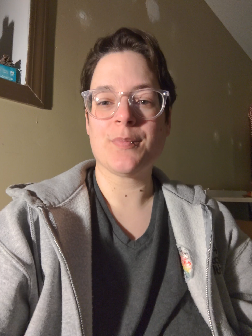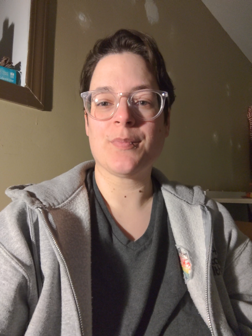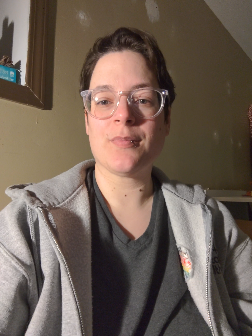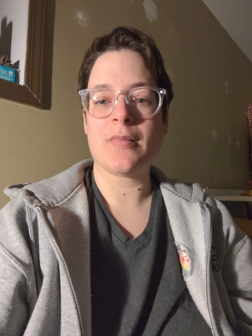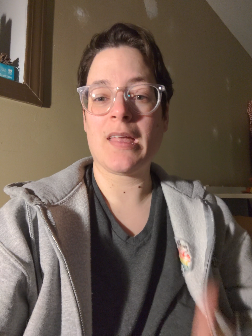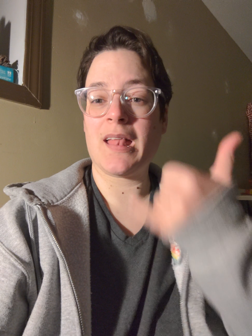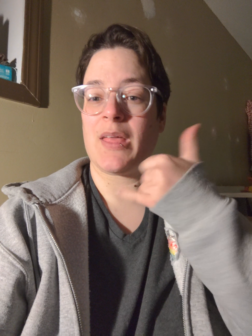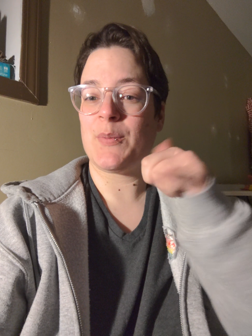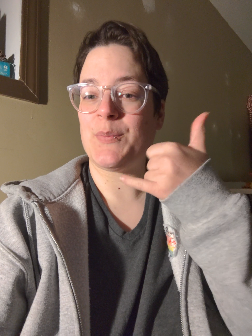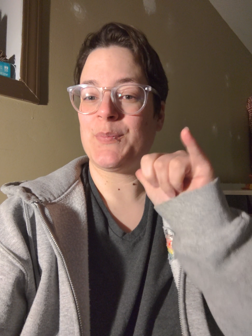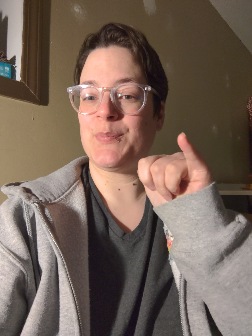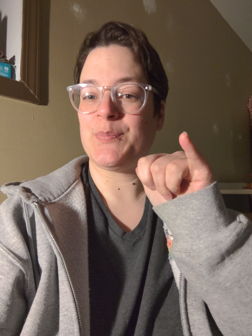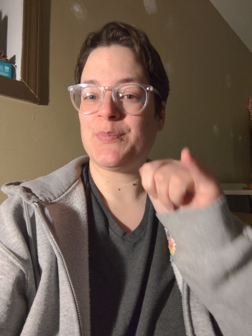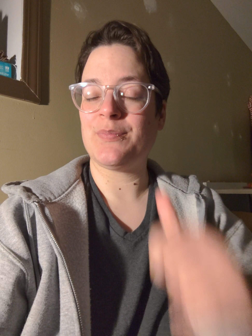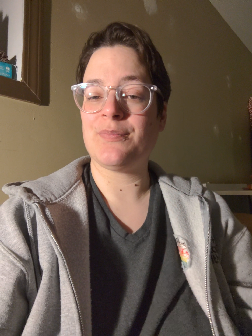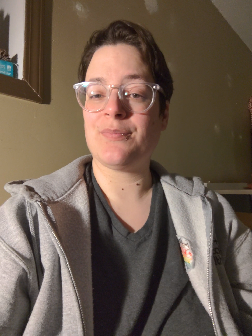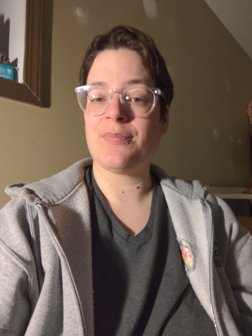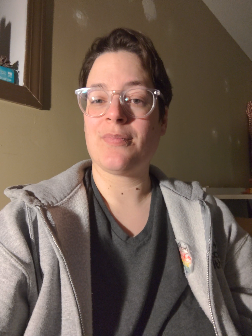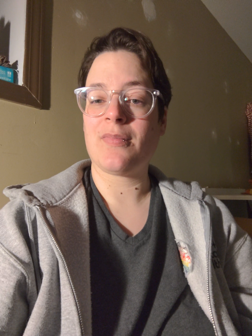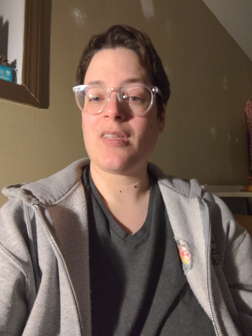yellow